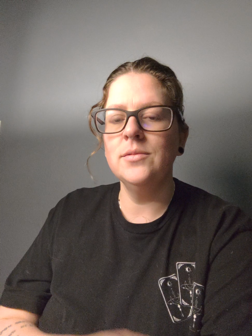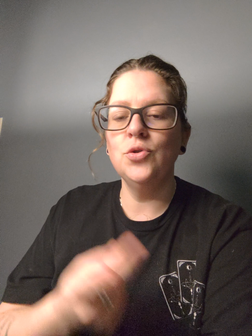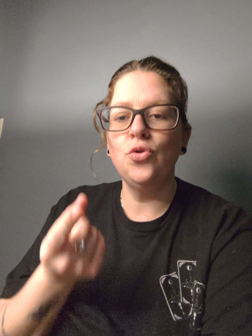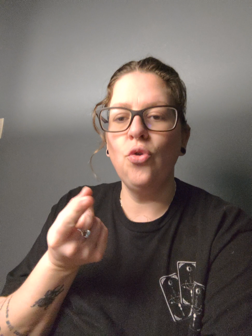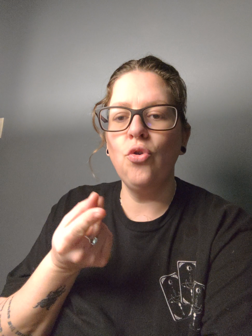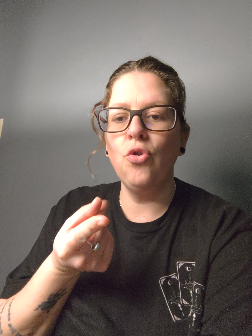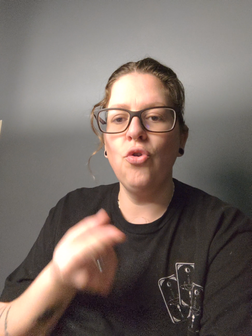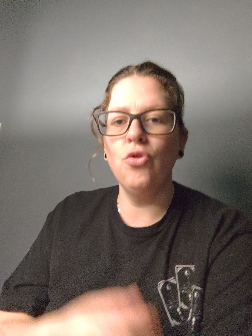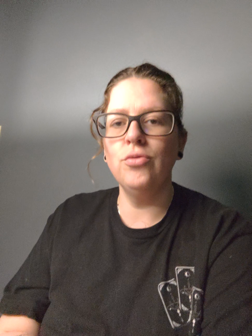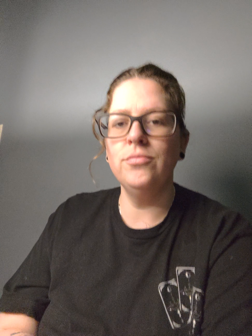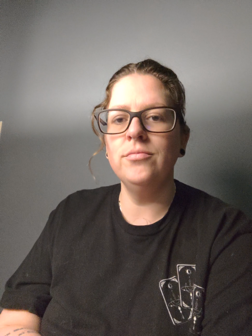dog